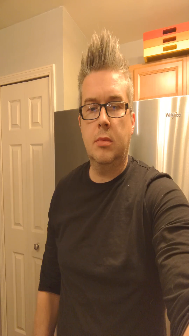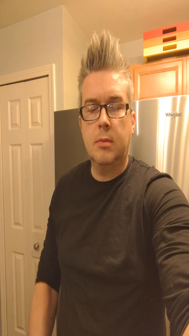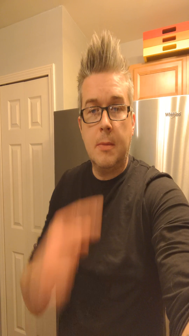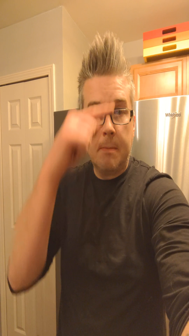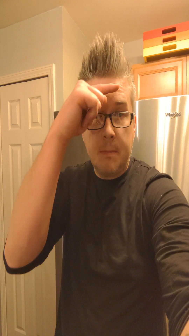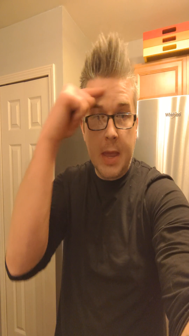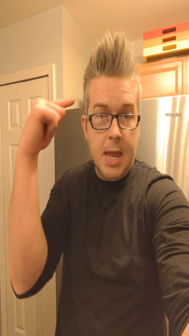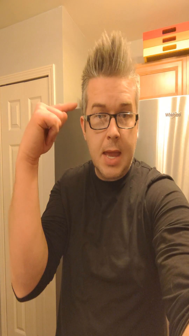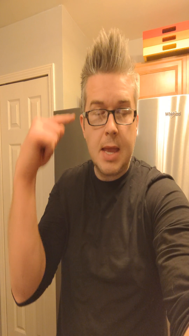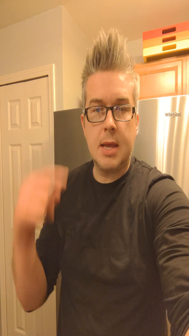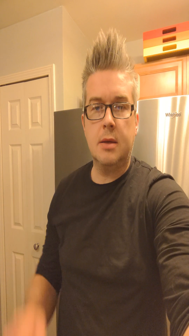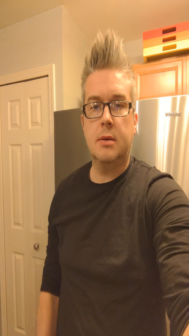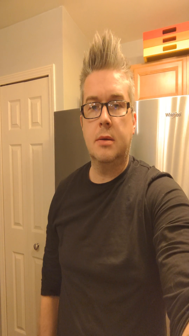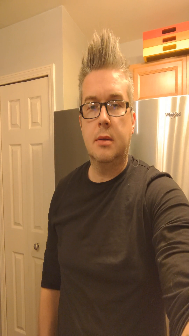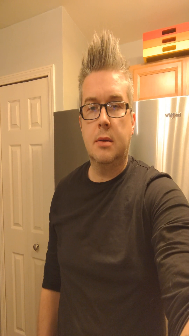black